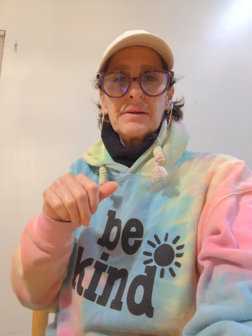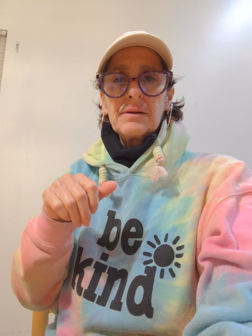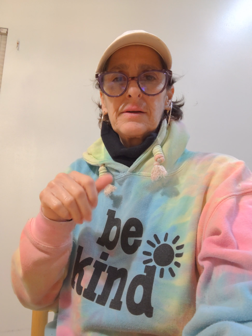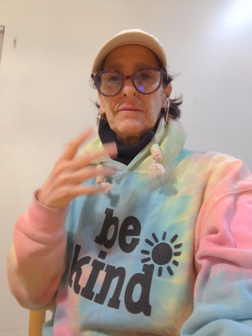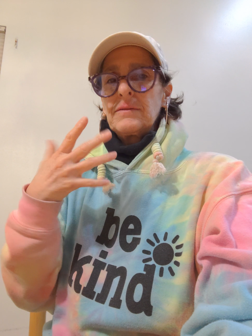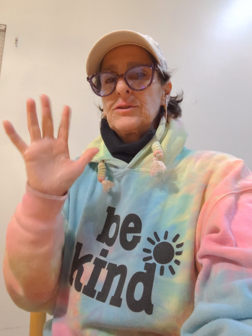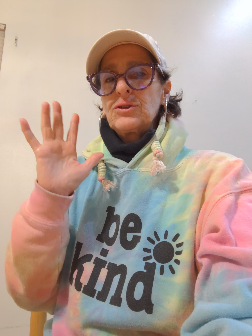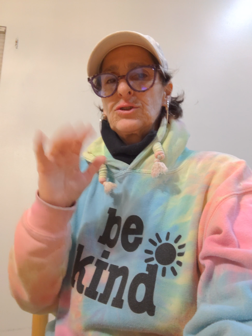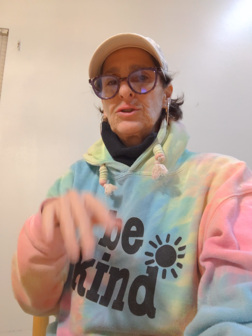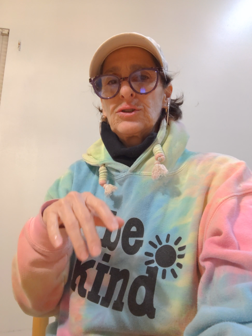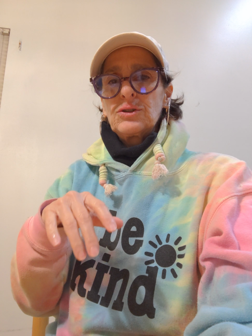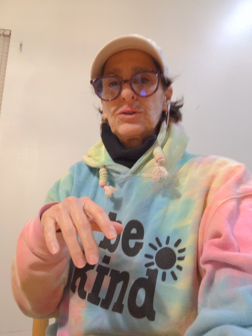finish